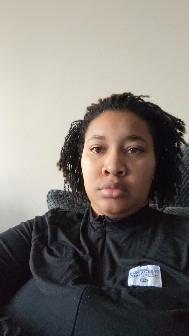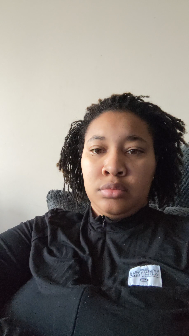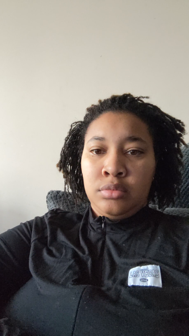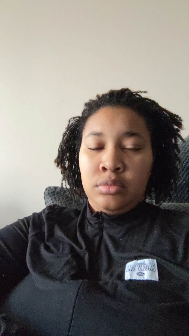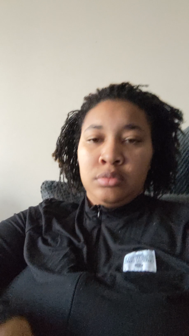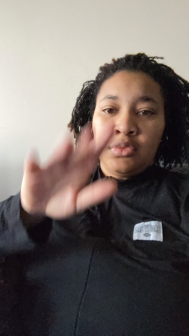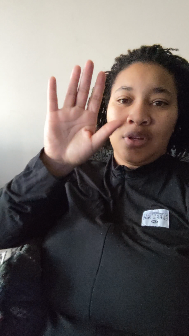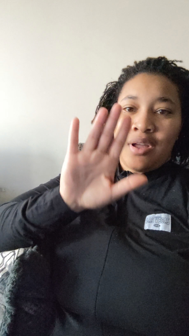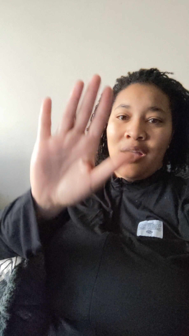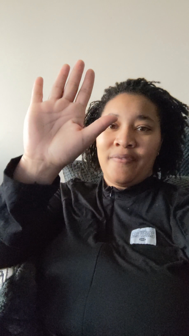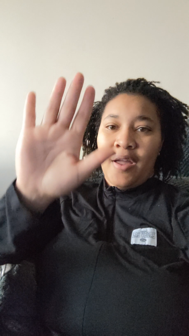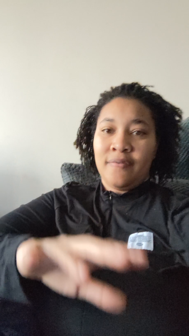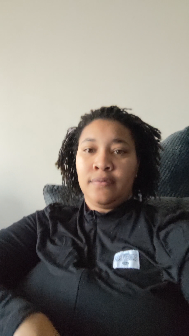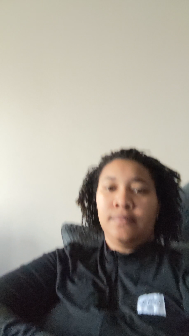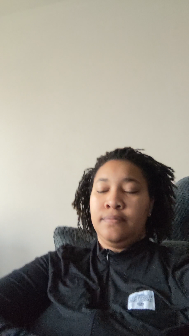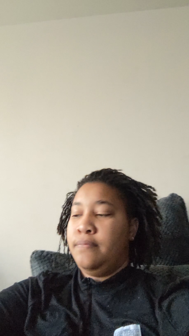give me five